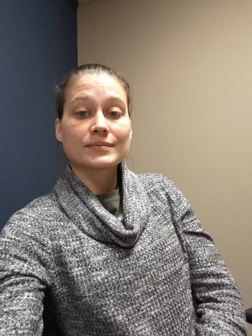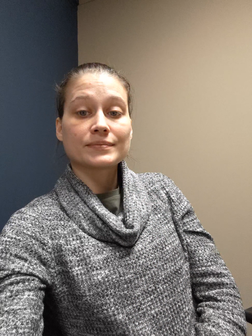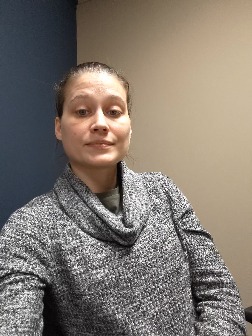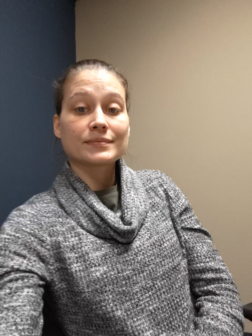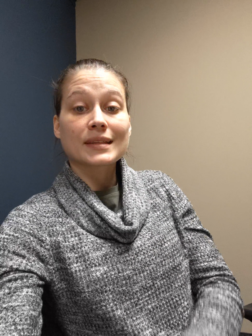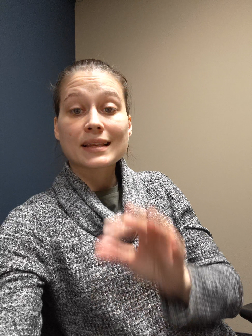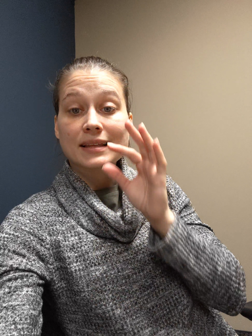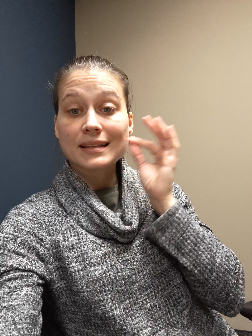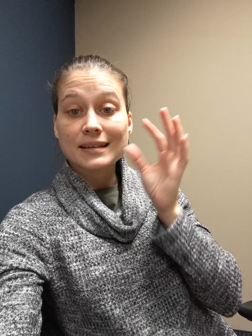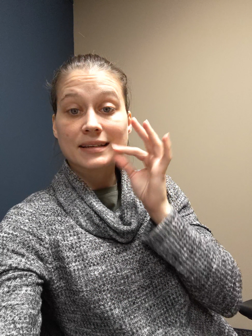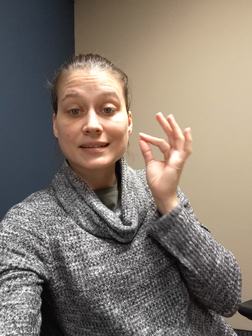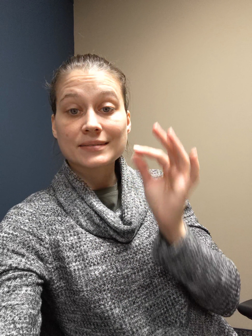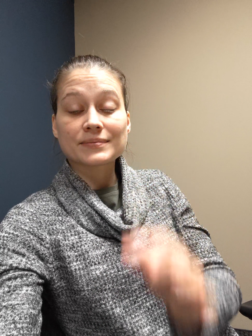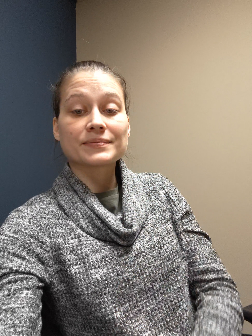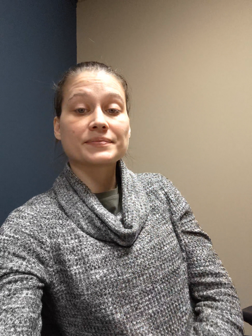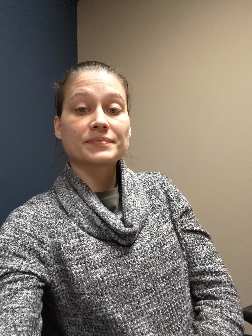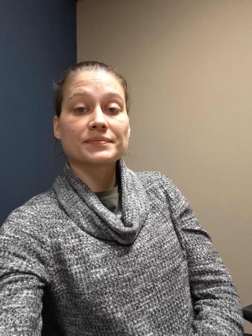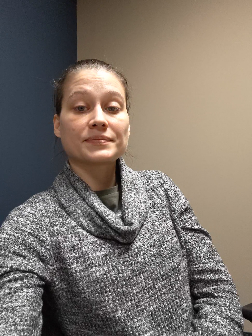kitty